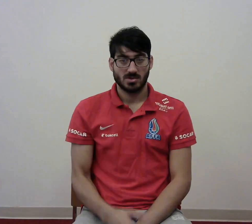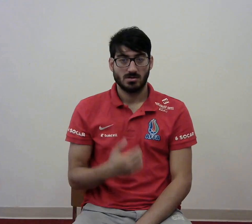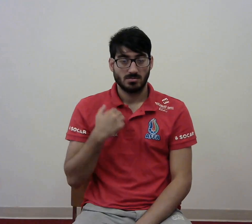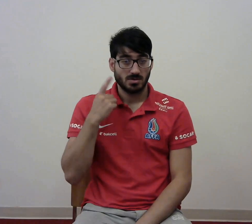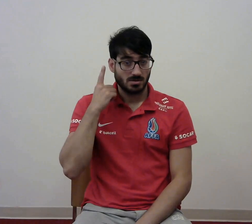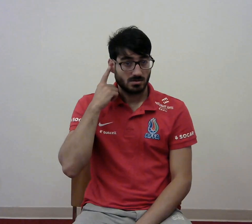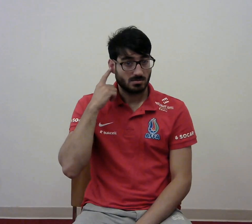mən